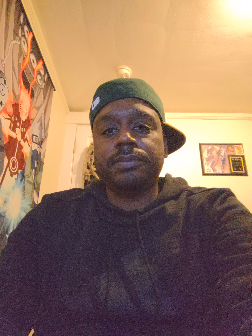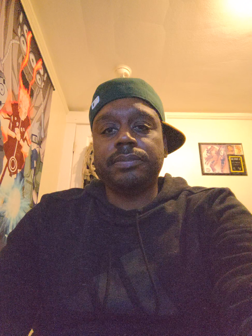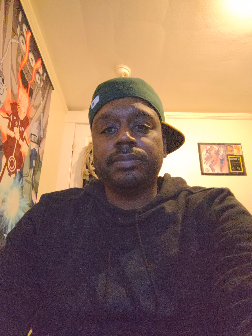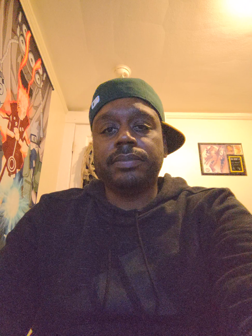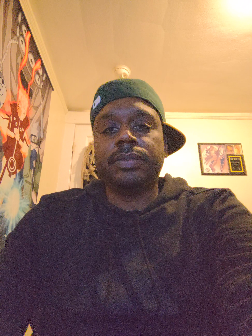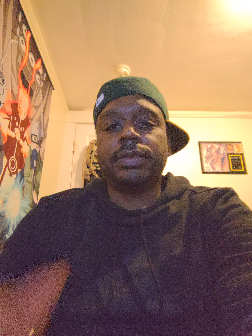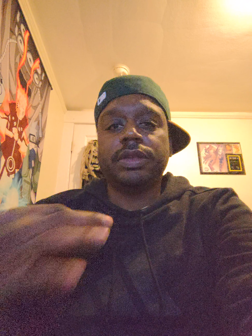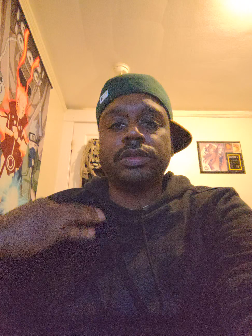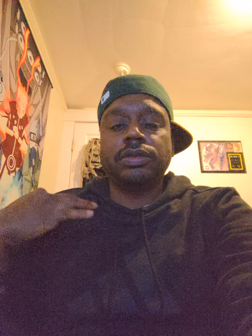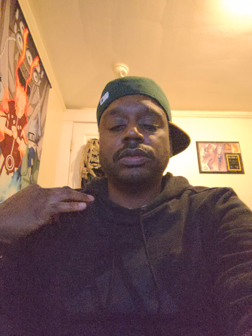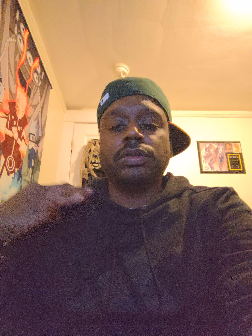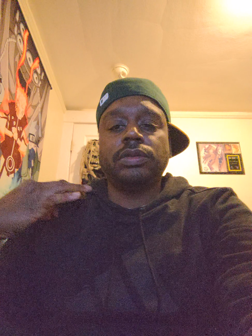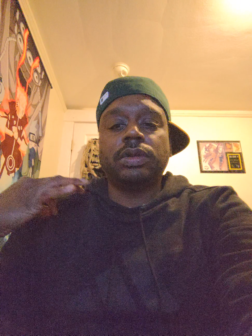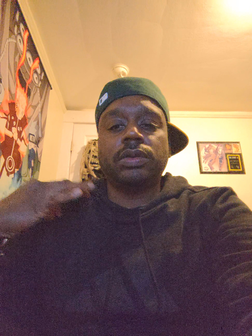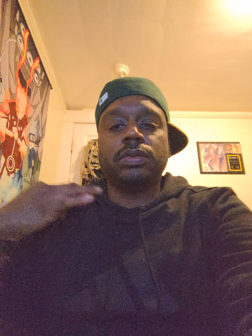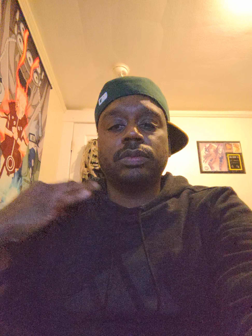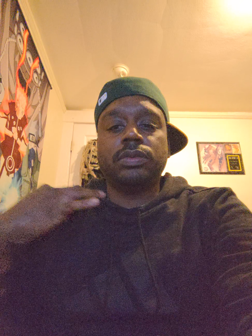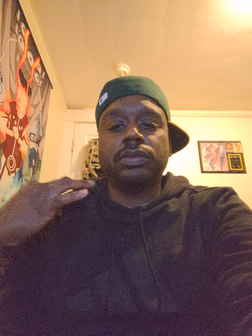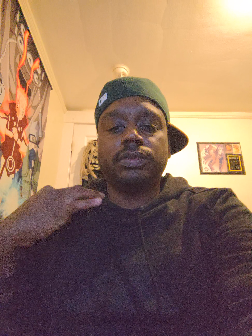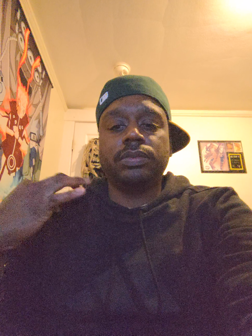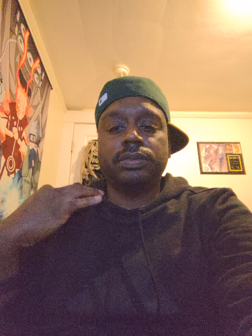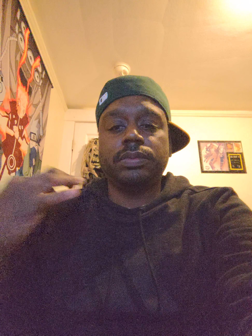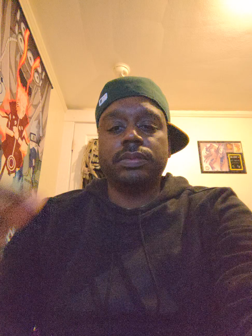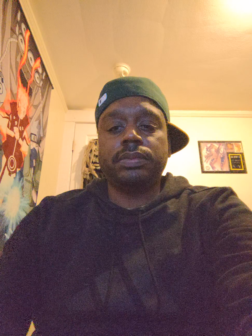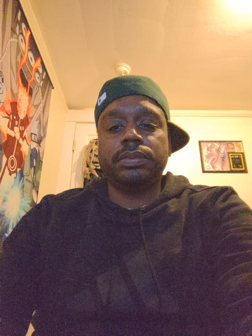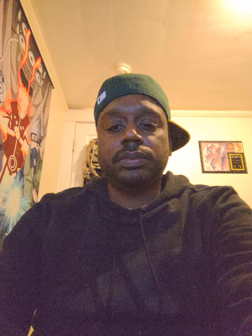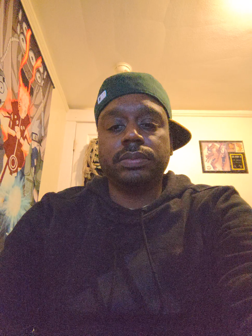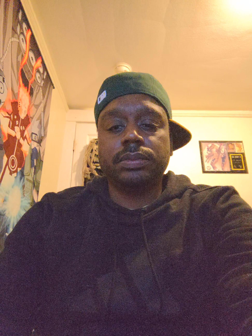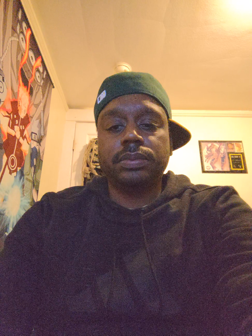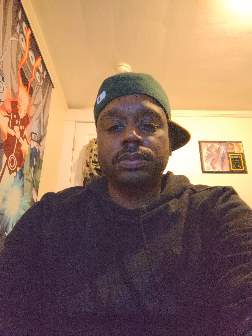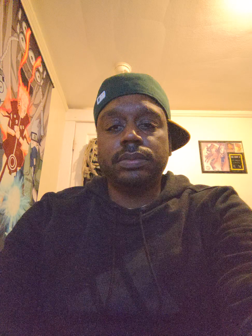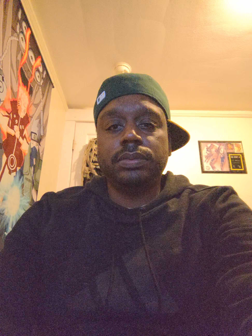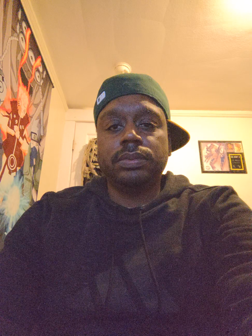shirt